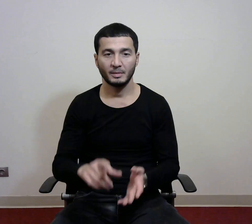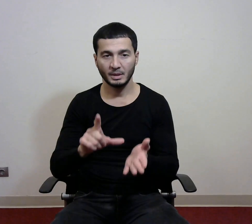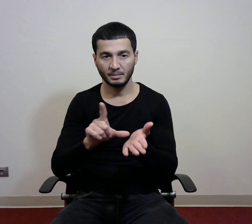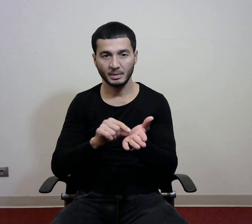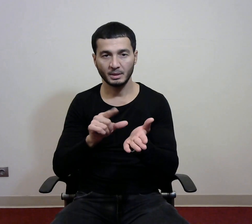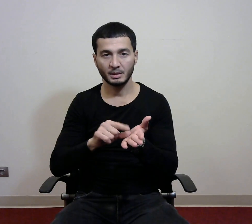pensiya